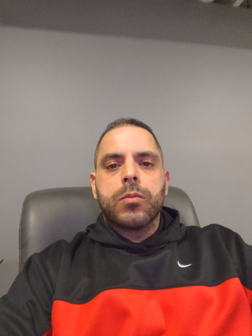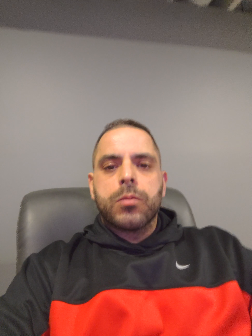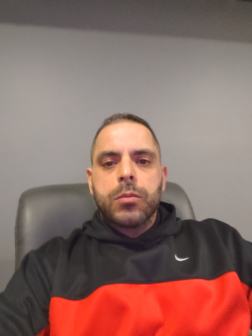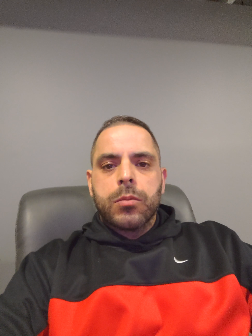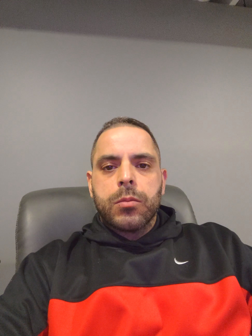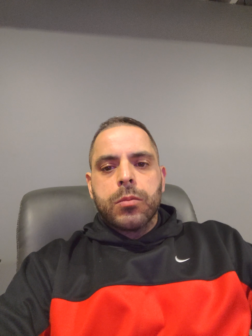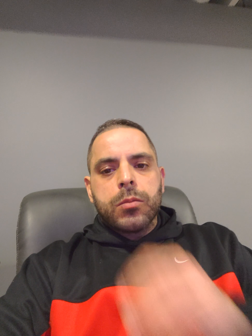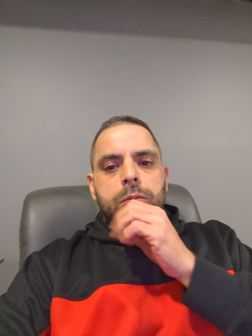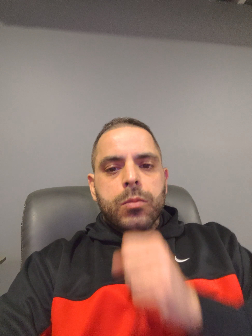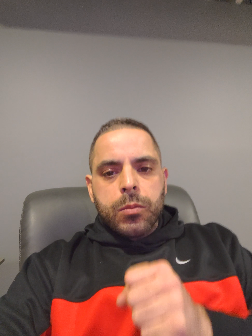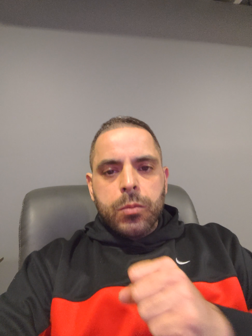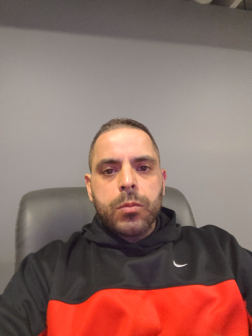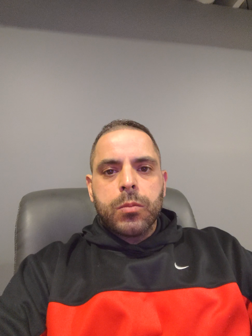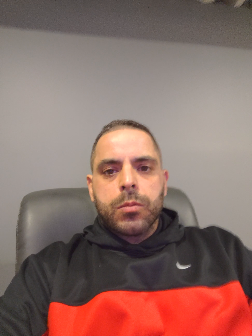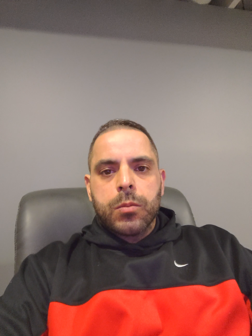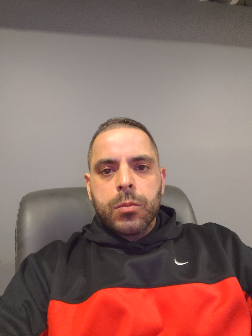old